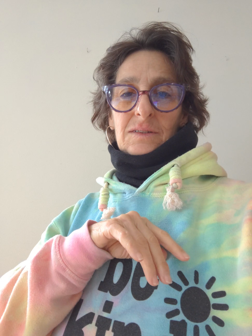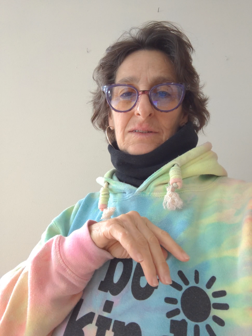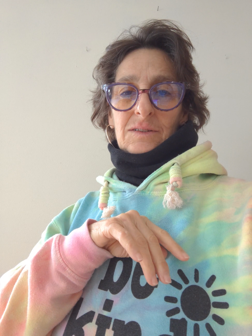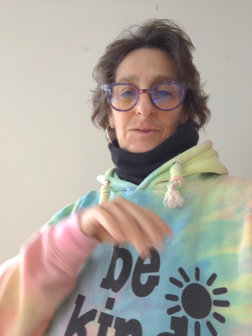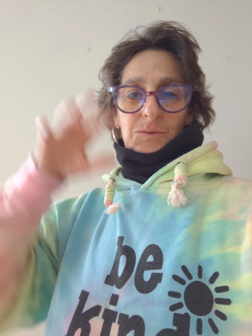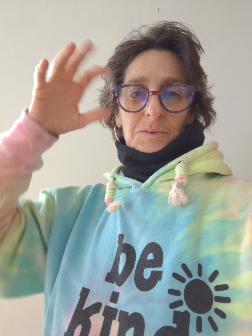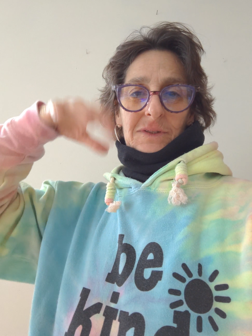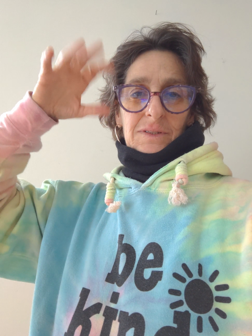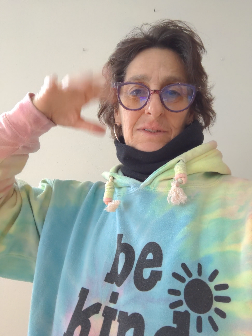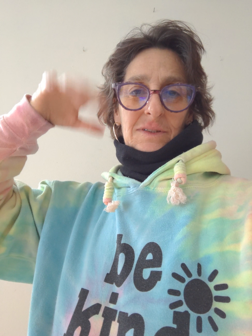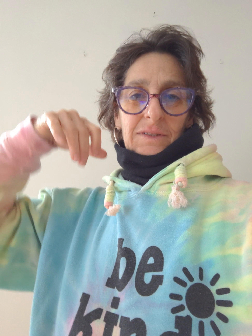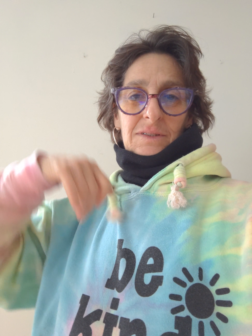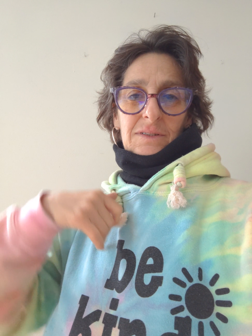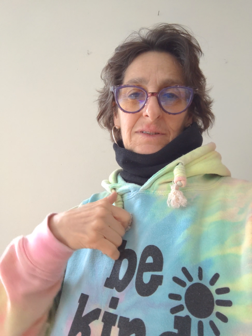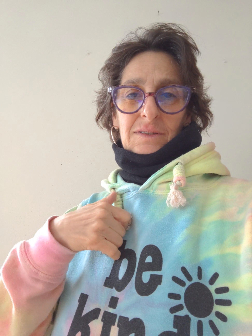rain